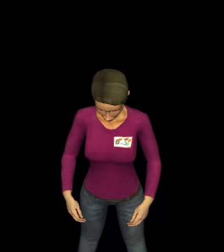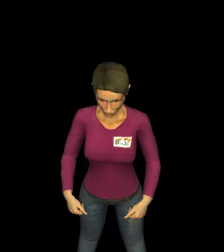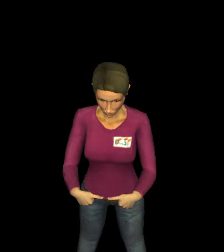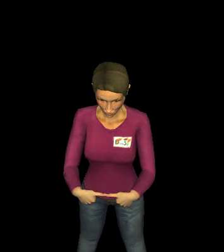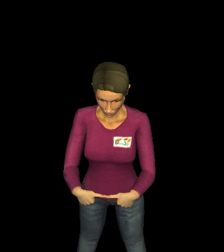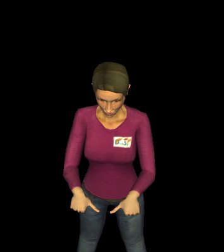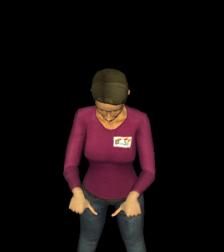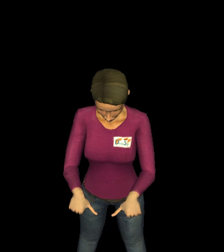يبقى